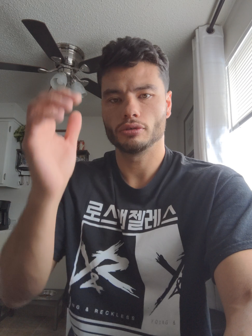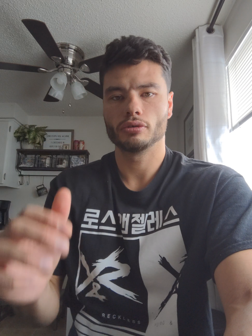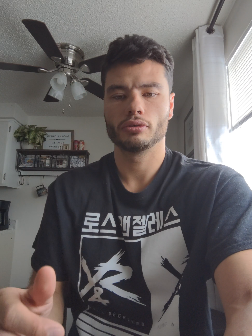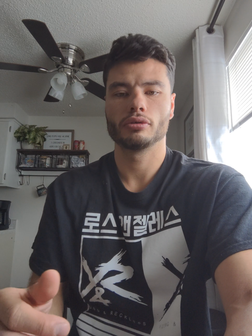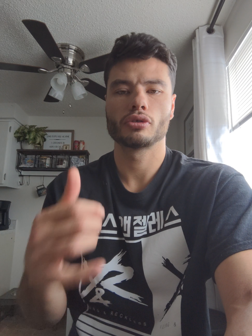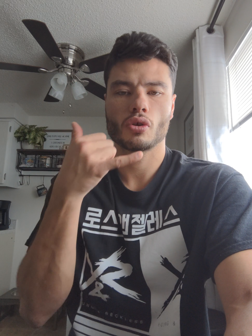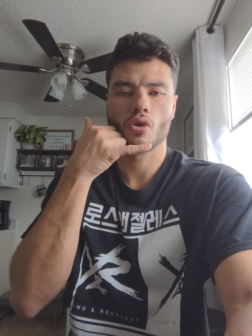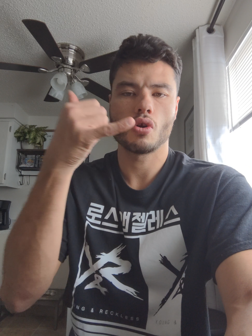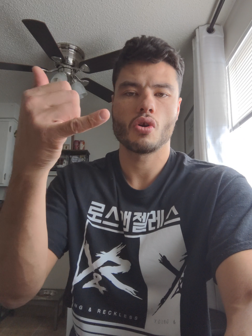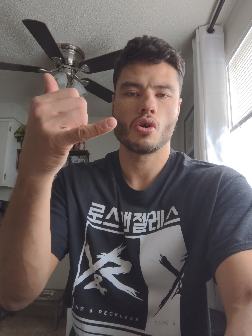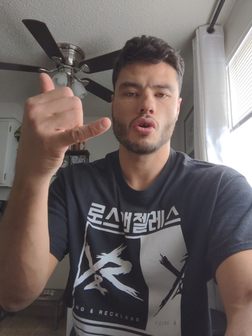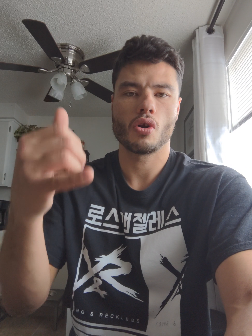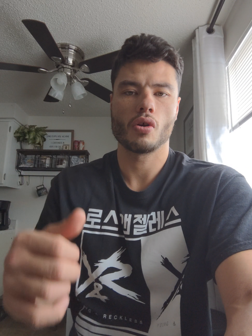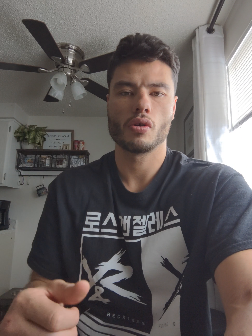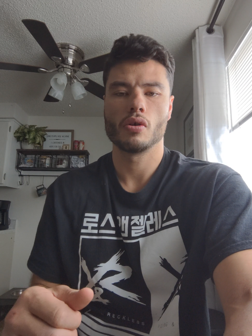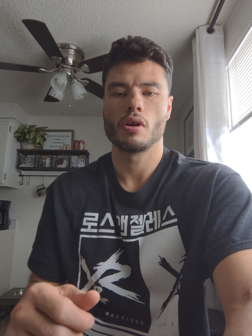call on the phone